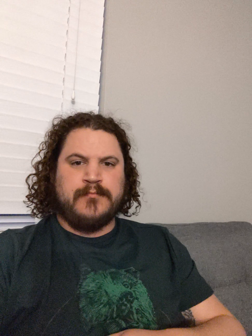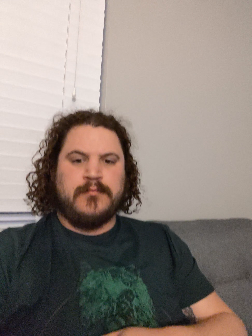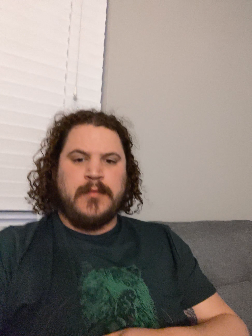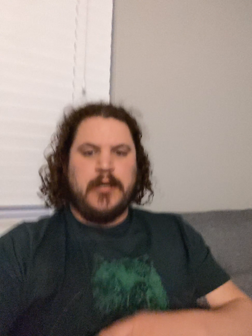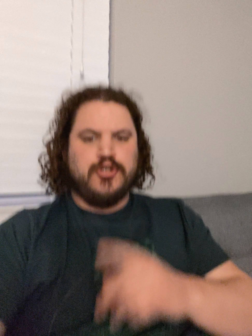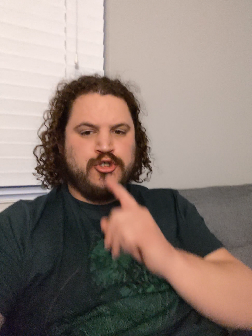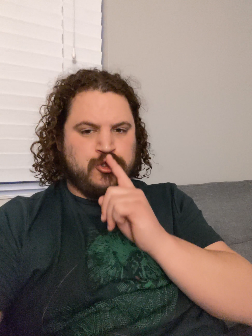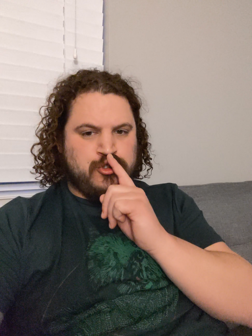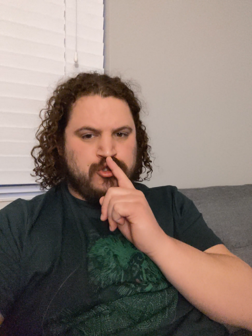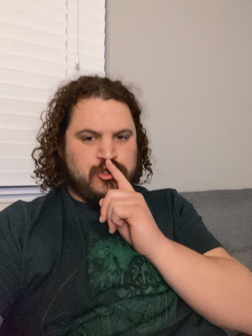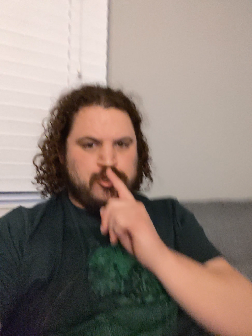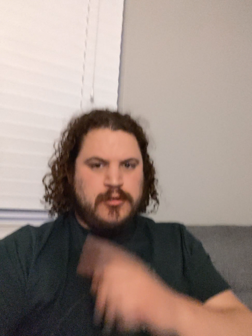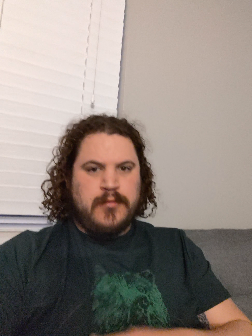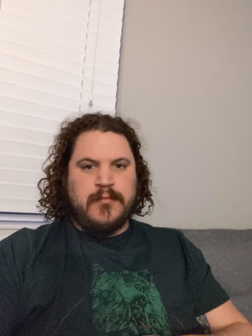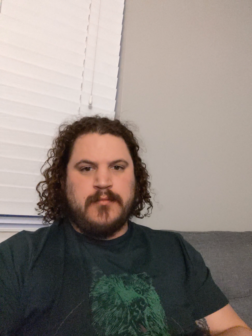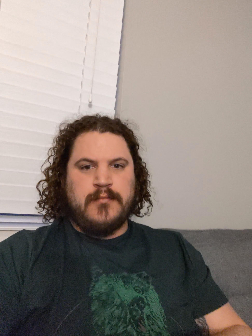shhh